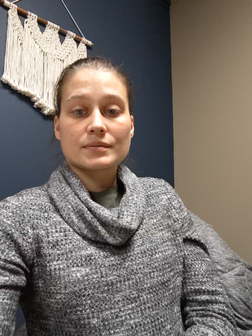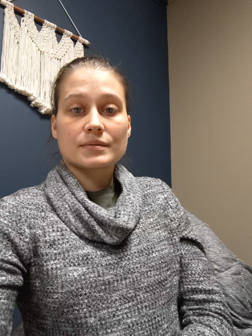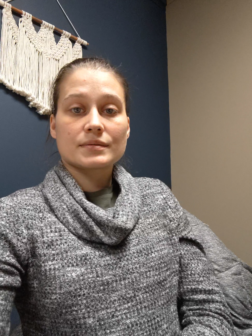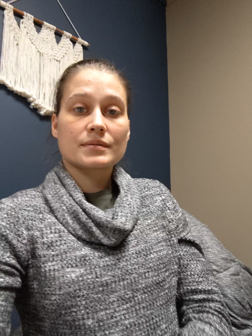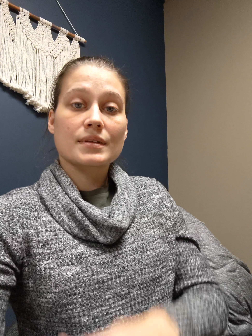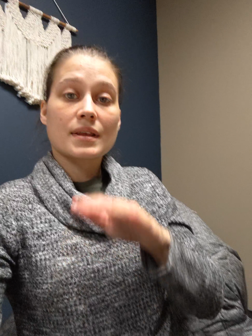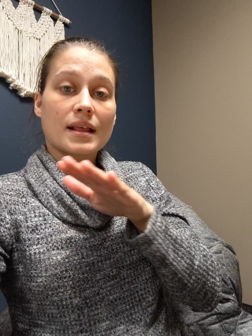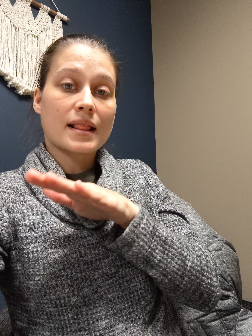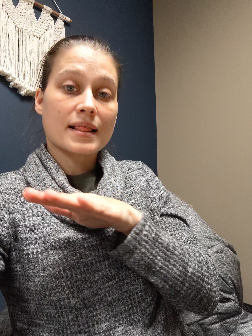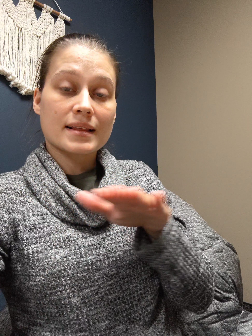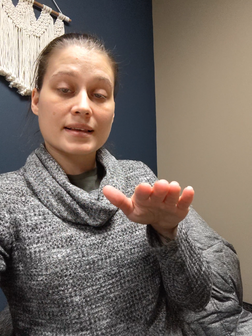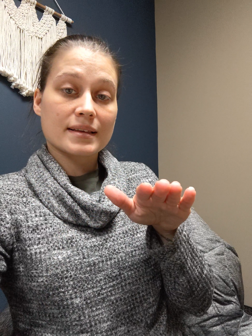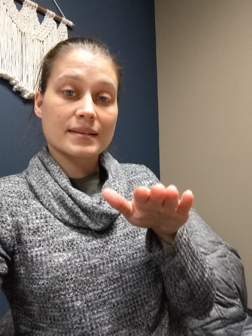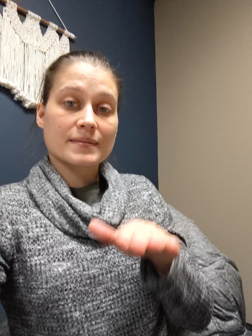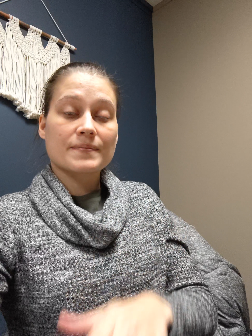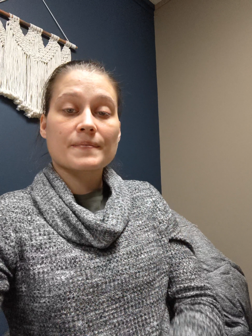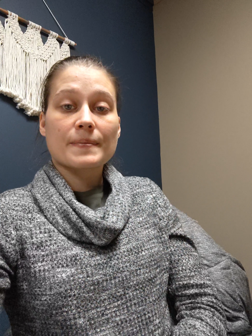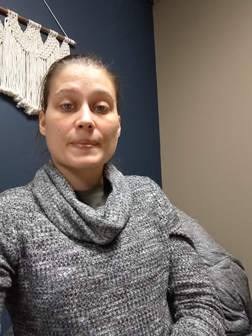clean